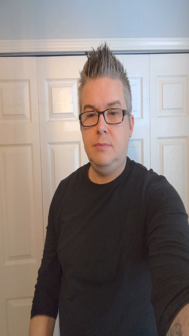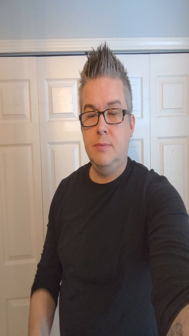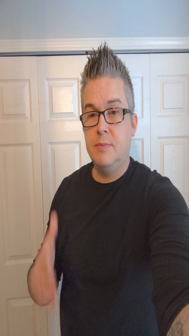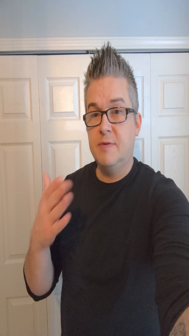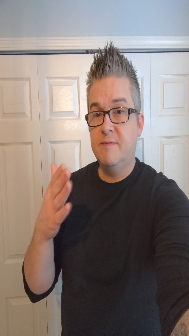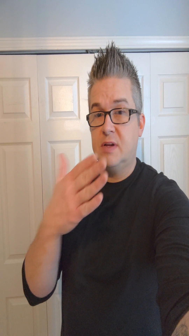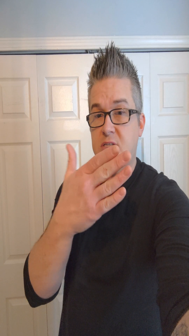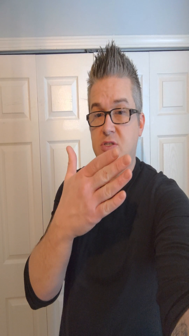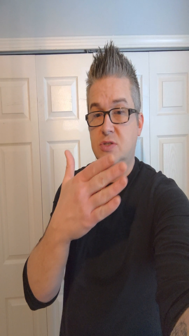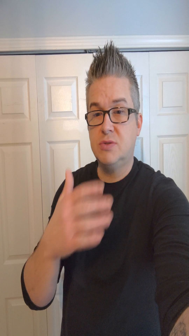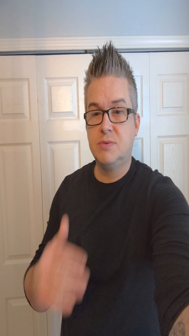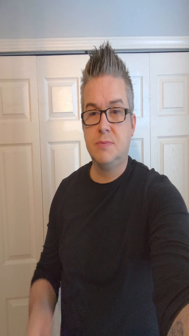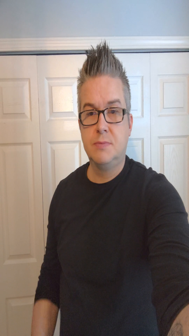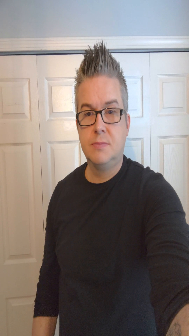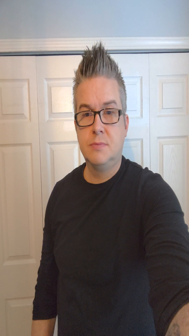fish